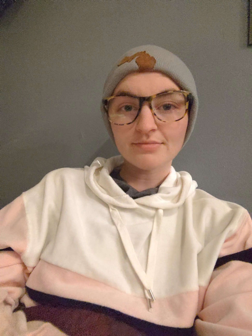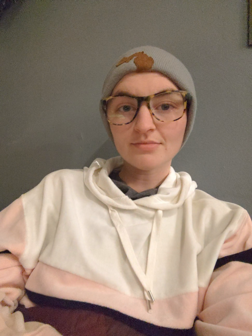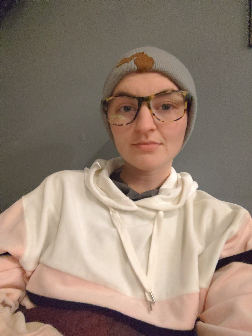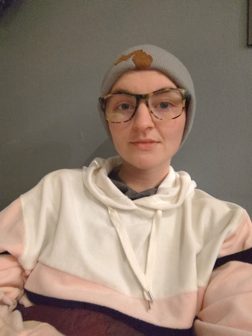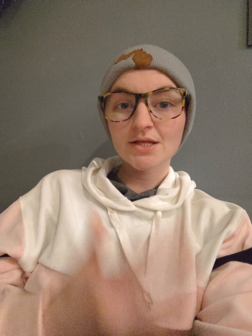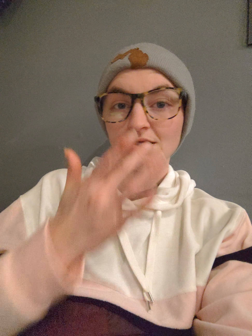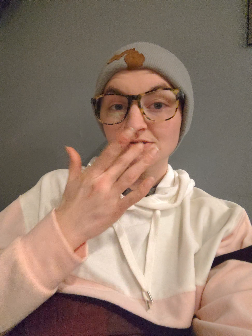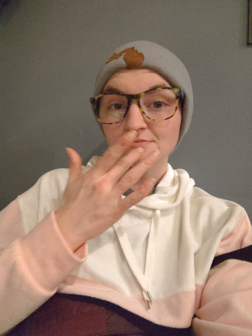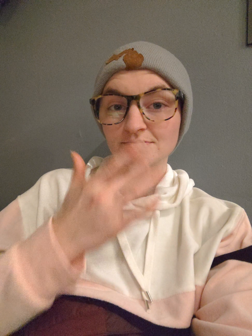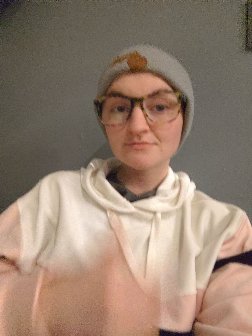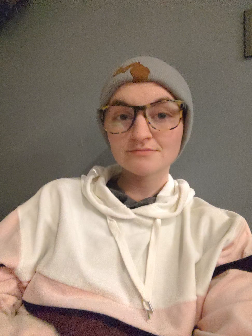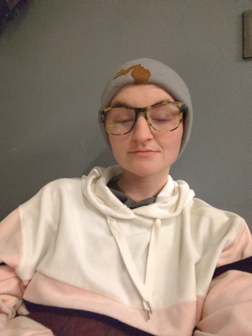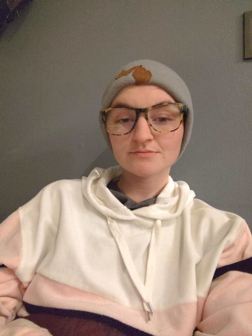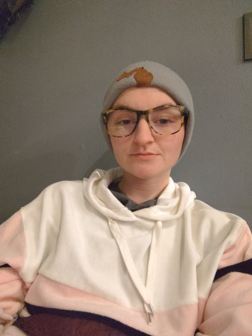taste